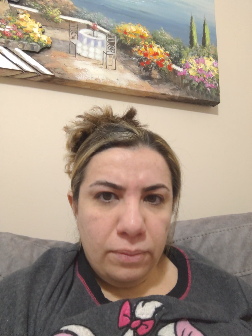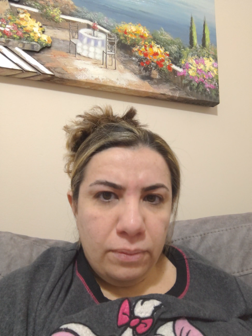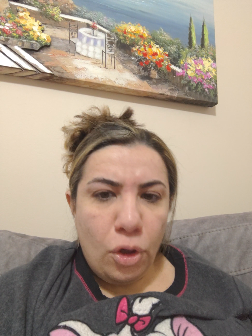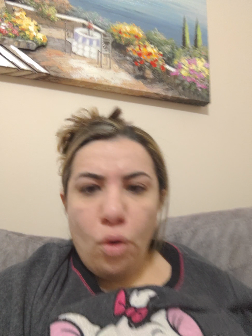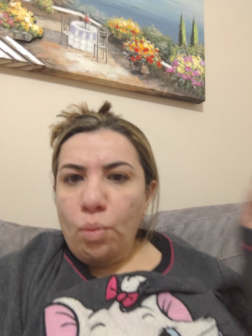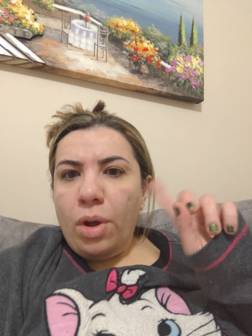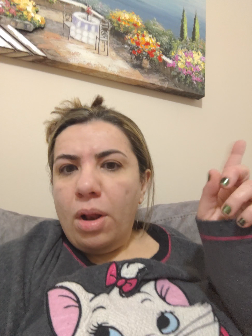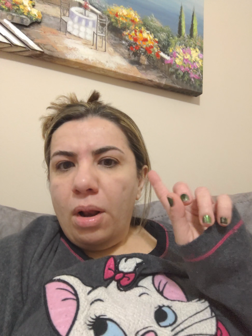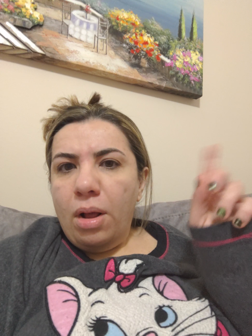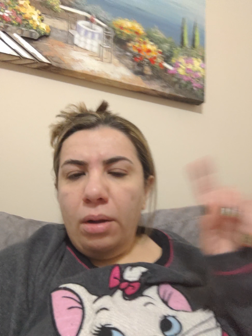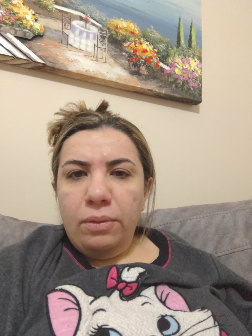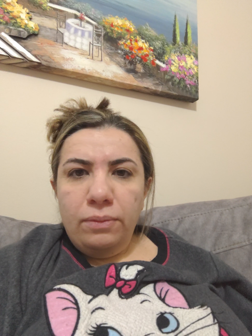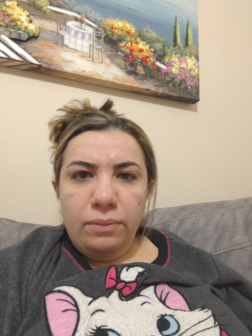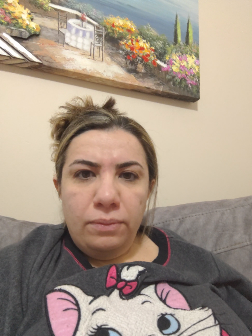where